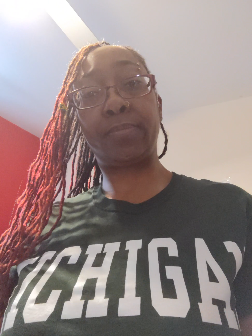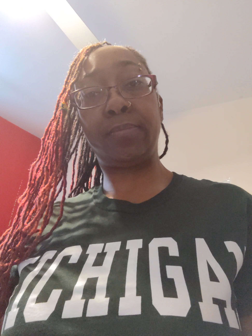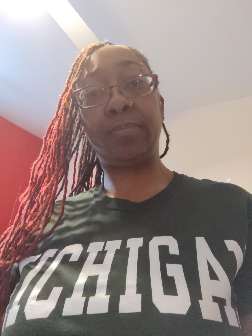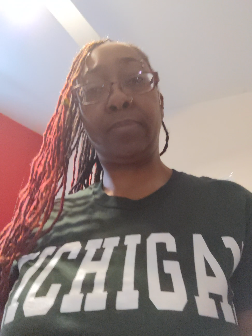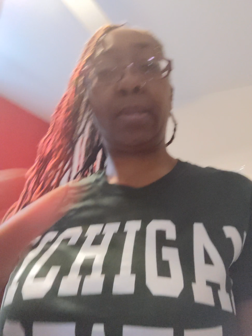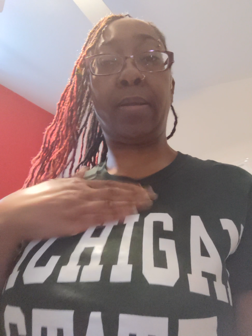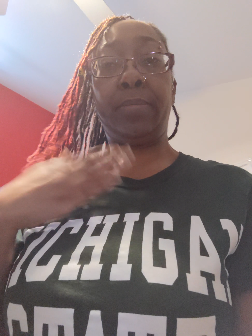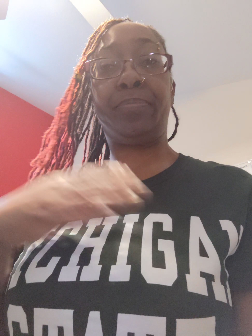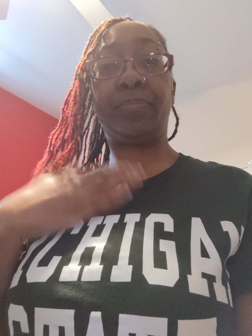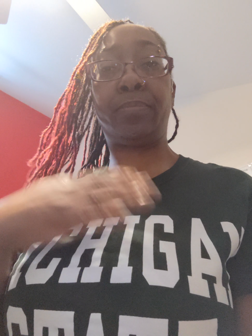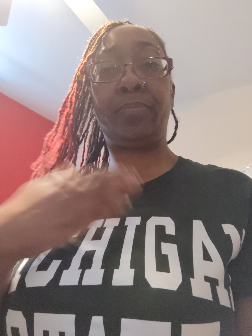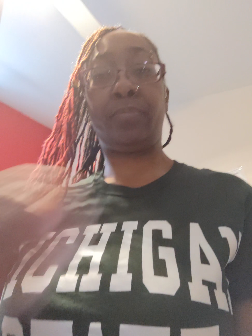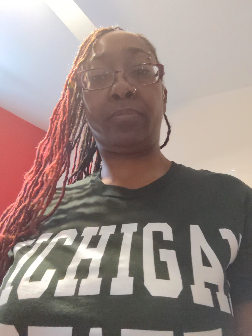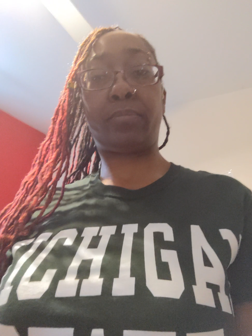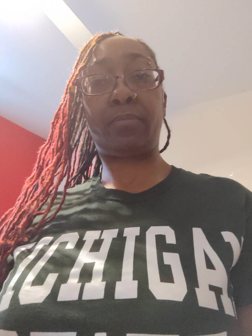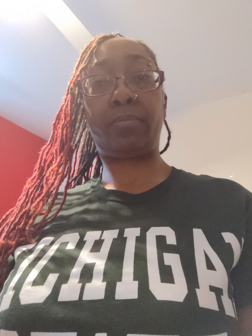happy